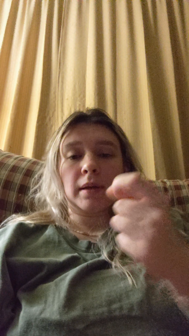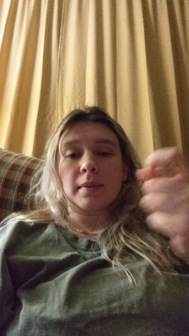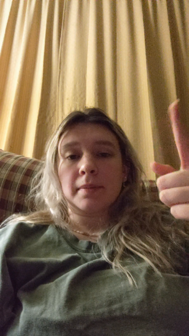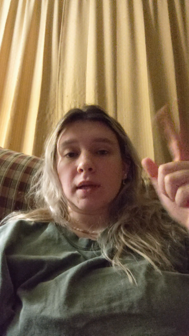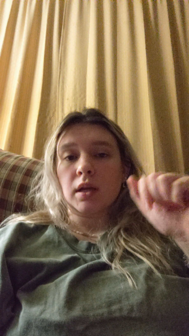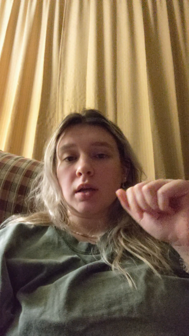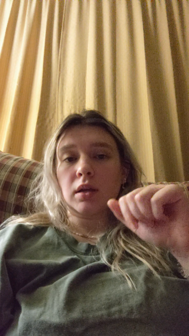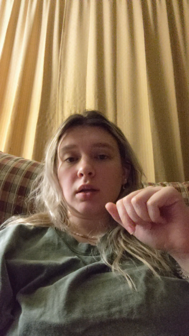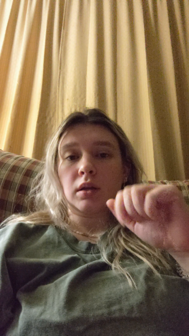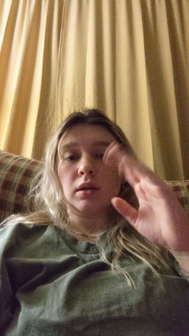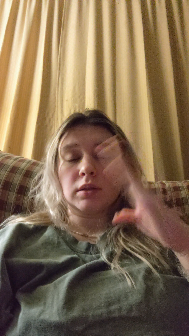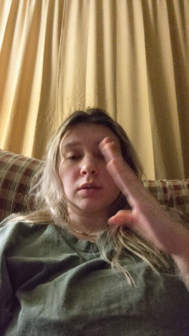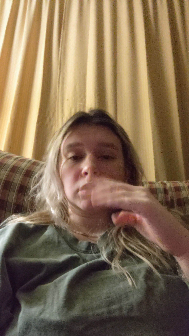downtown